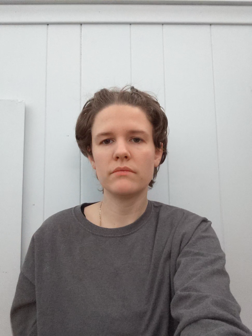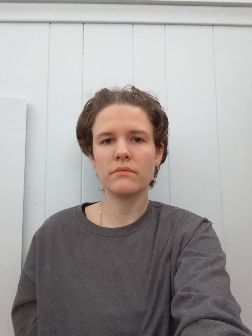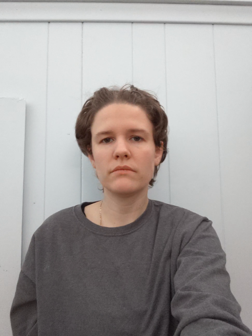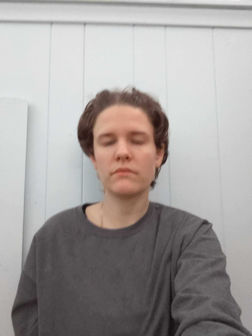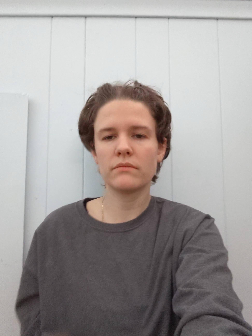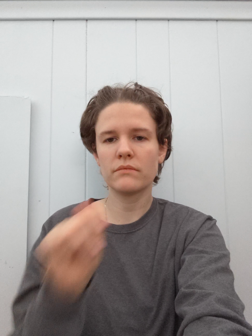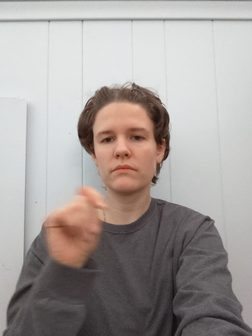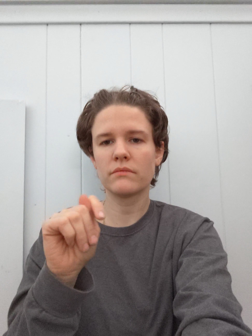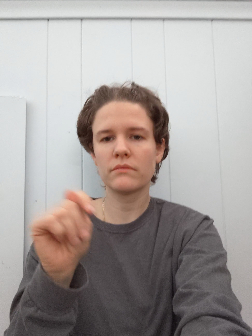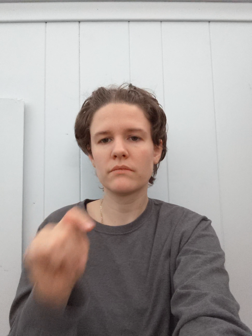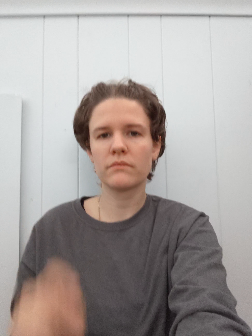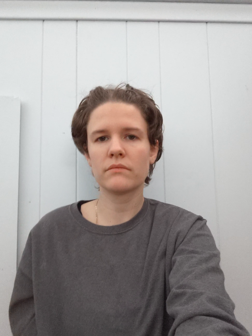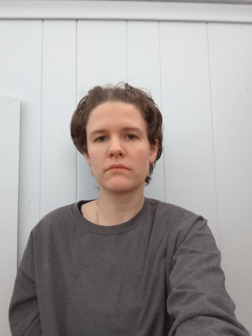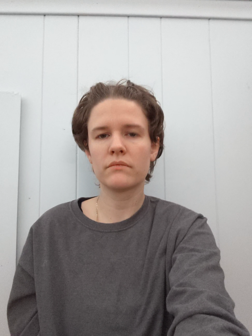potty